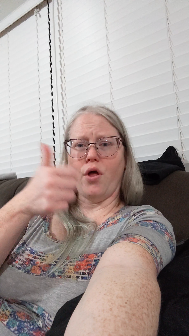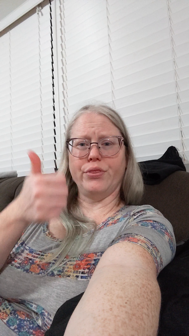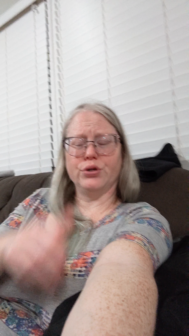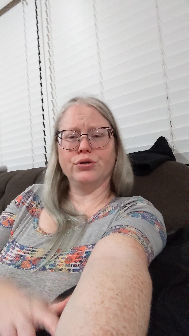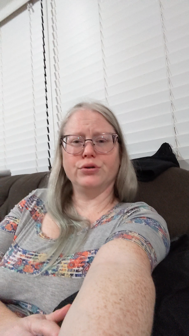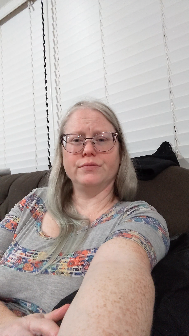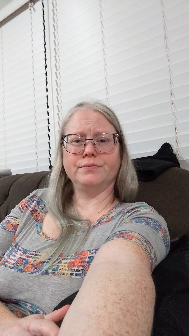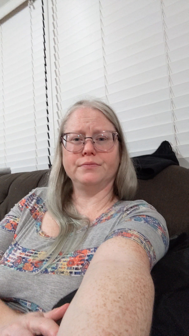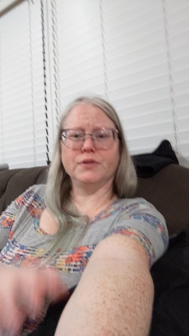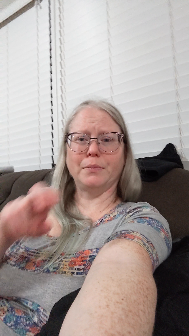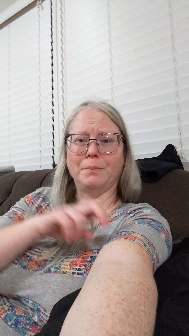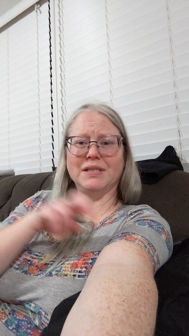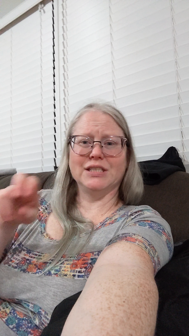bench